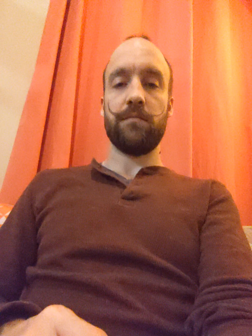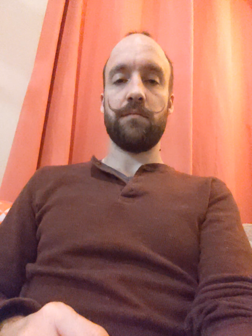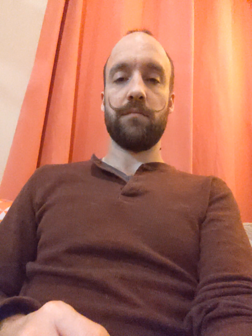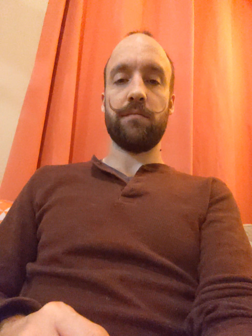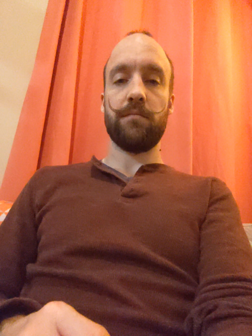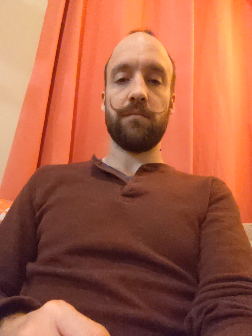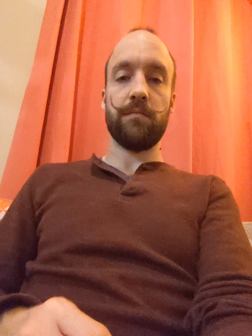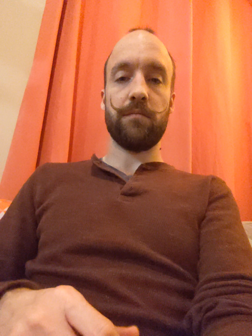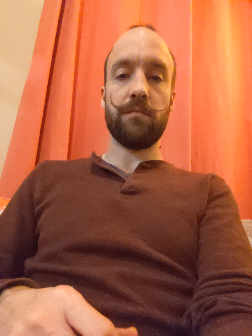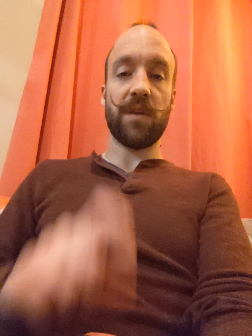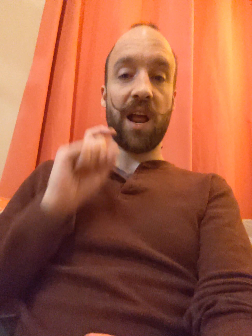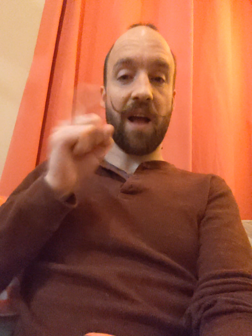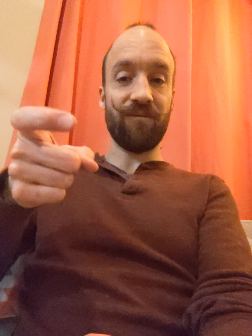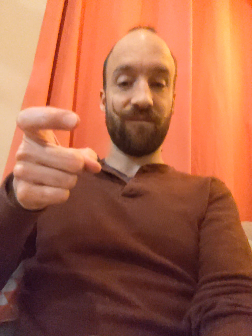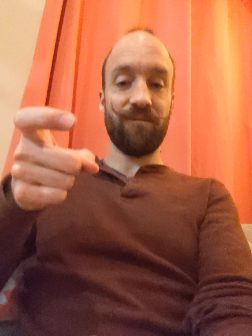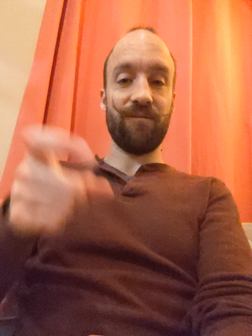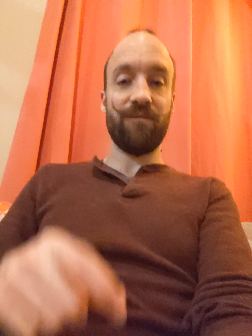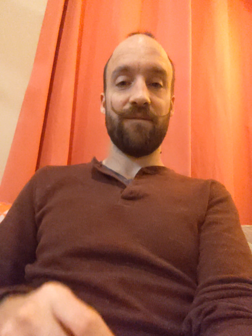gift